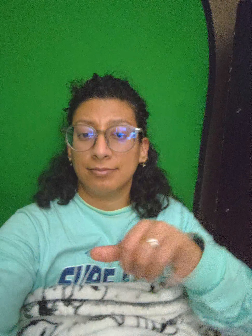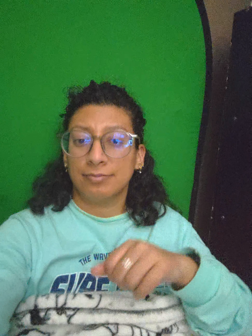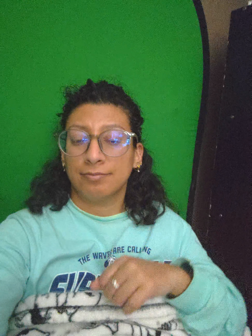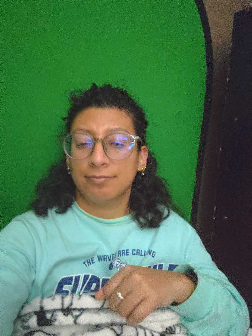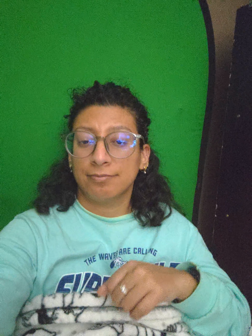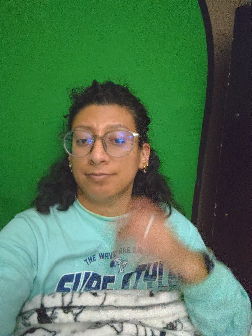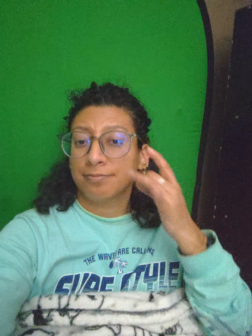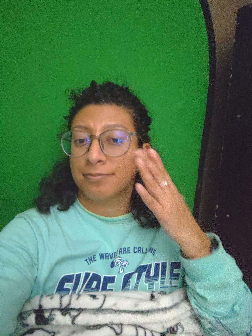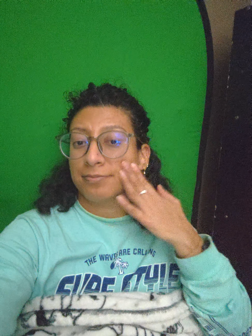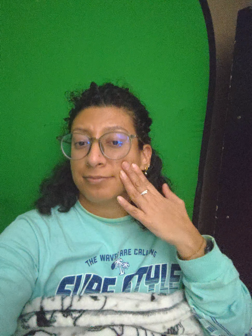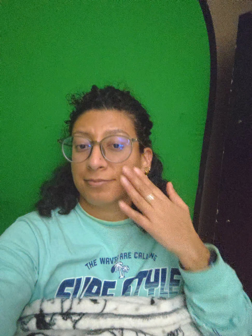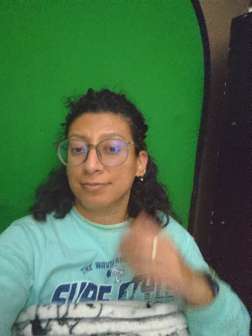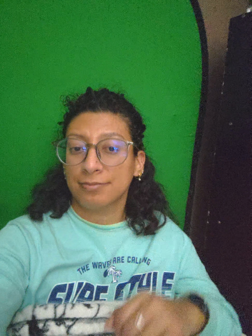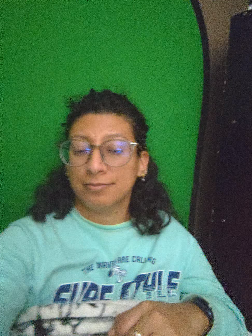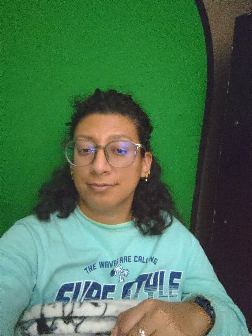bee